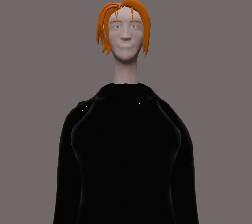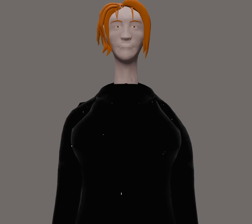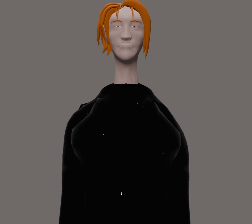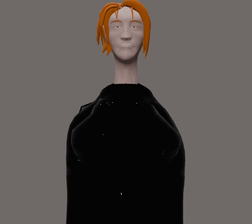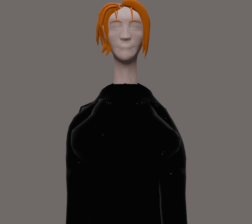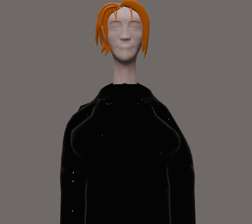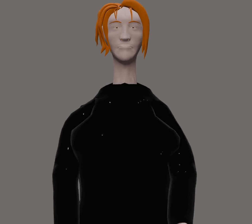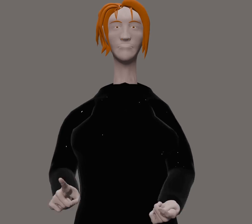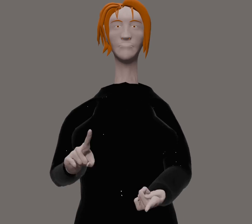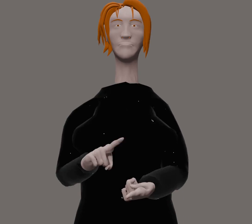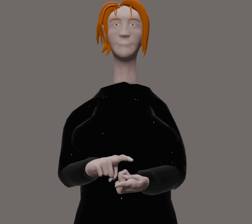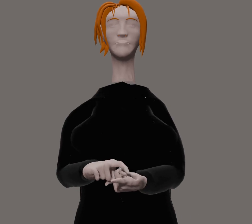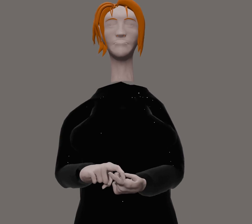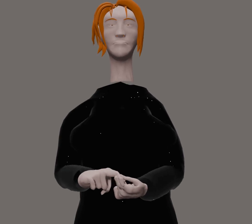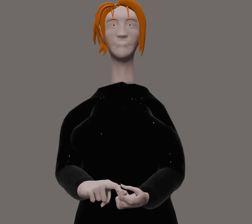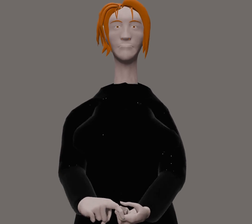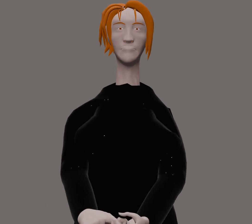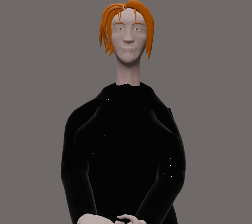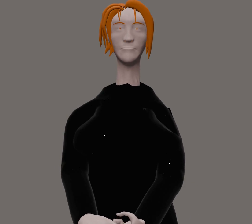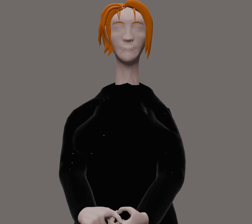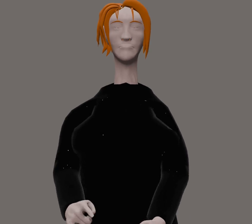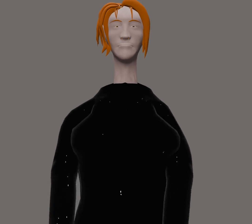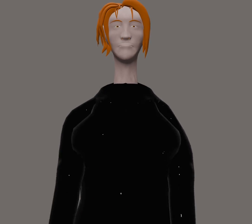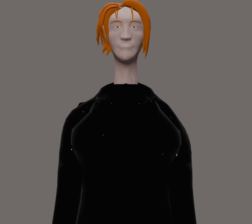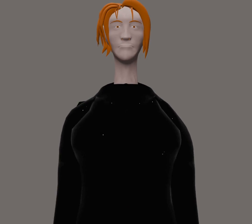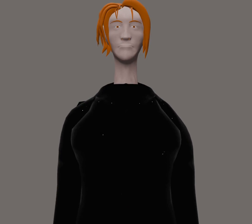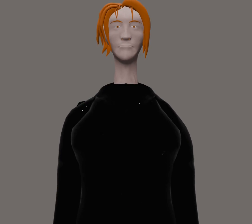Best Friend